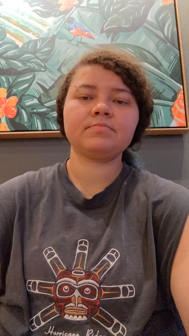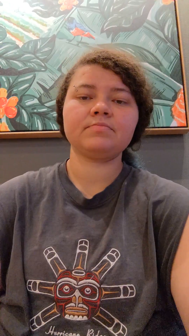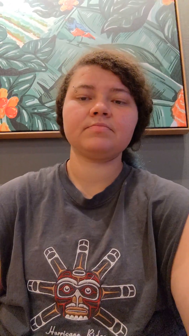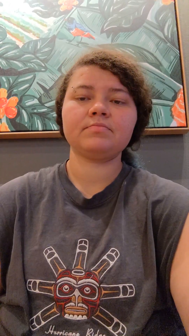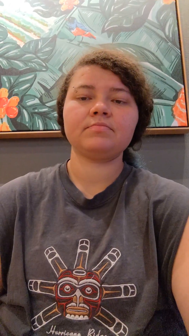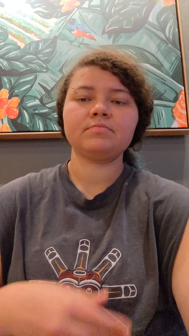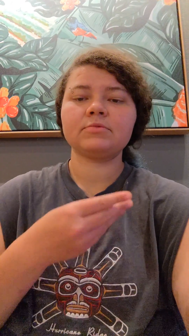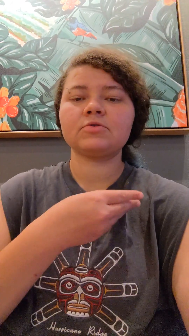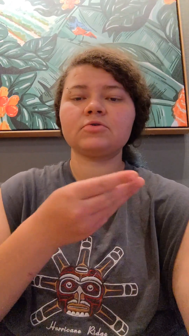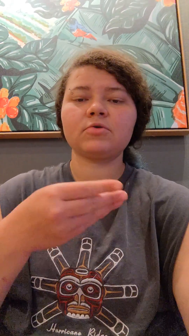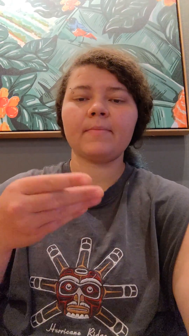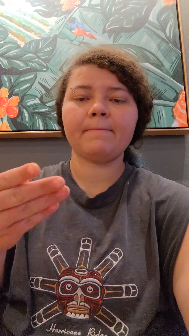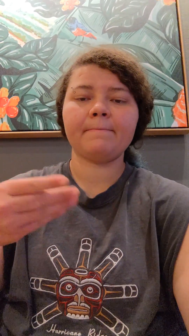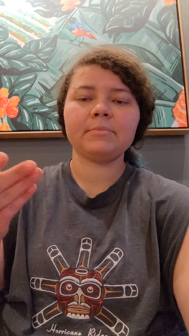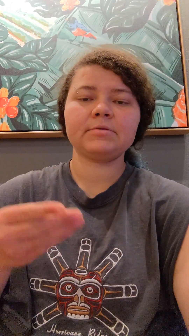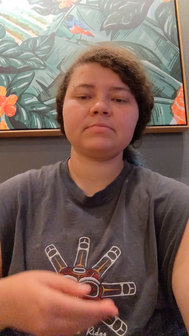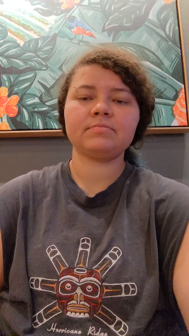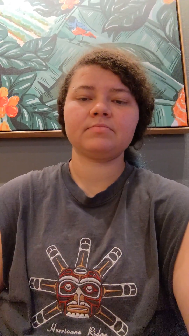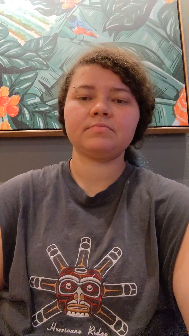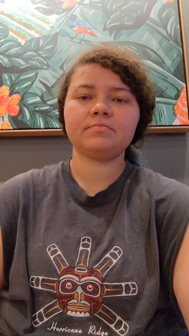shopping